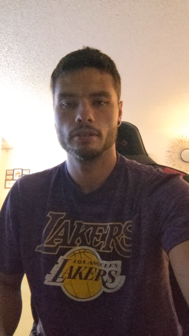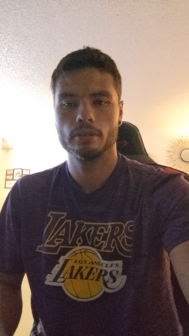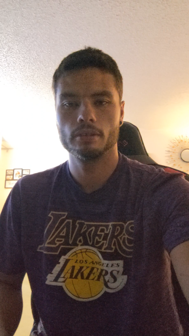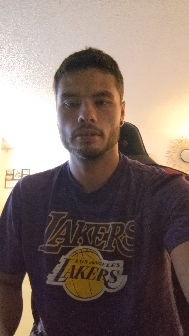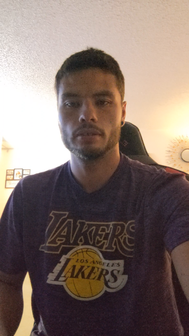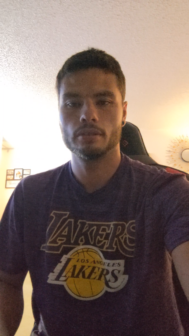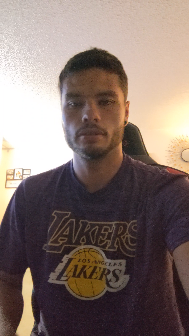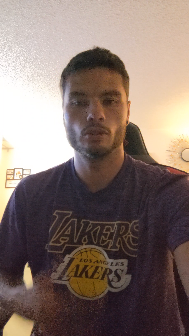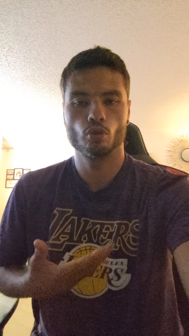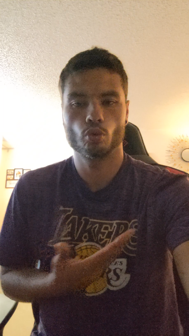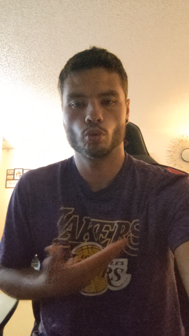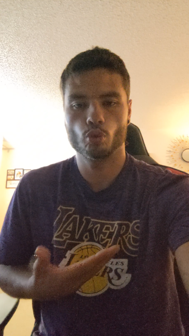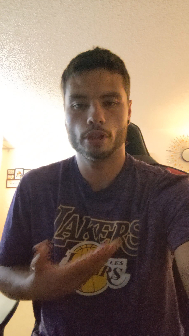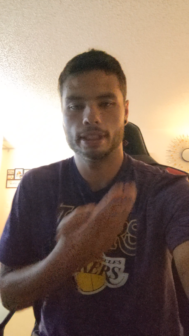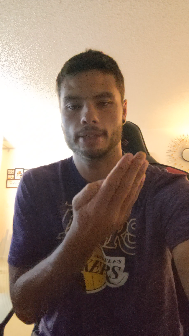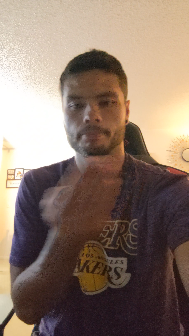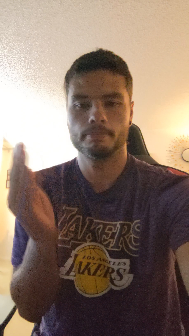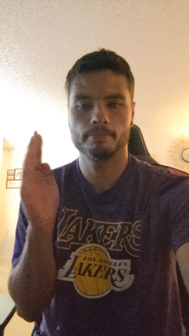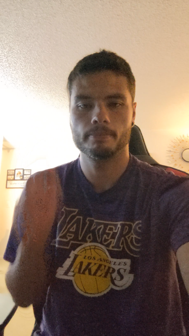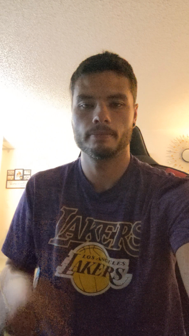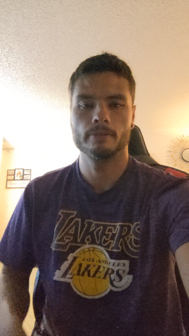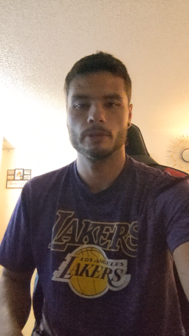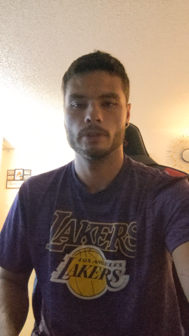crib